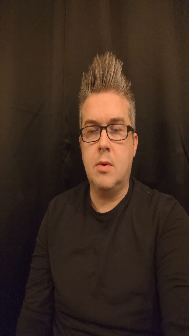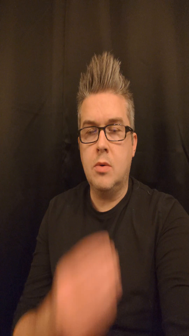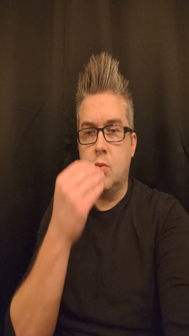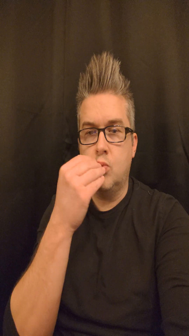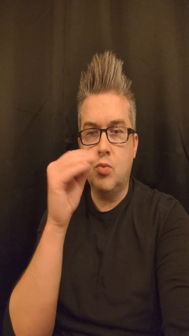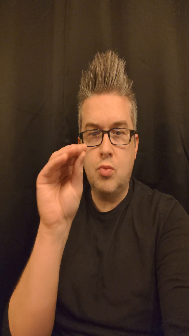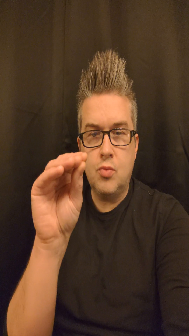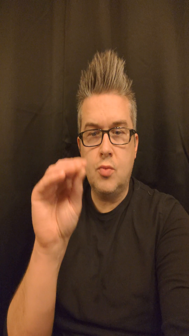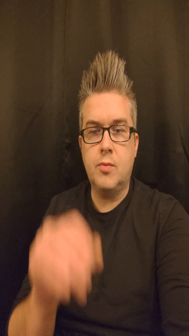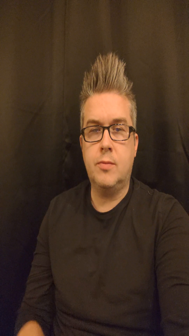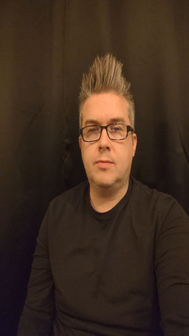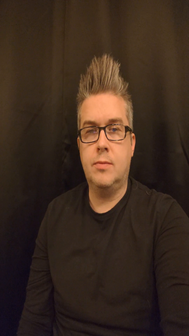kiss